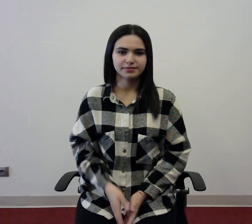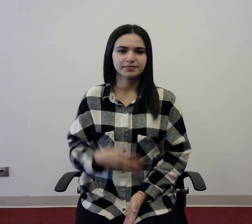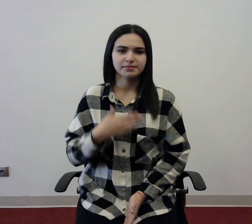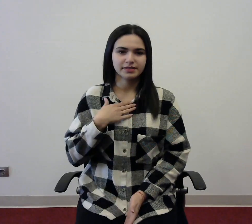mən